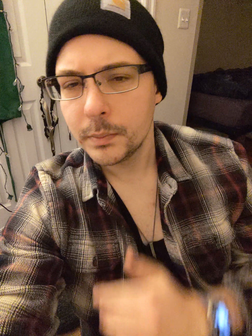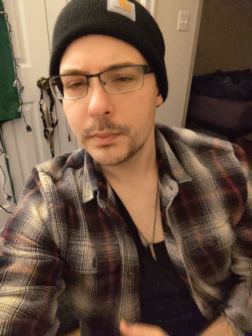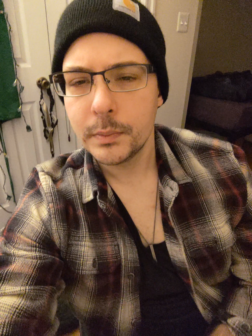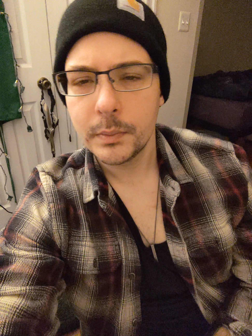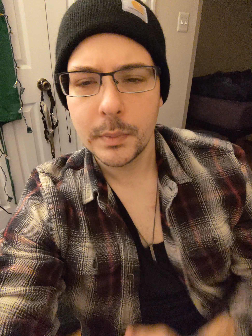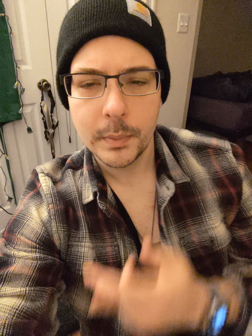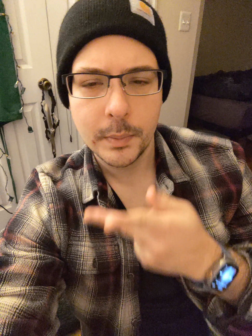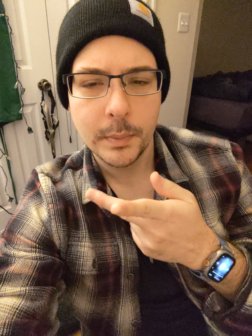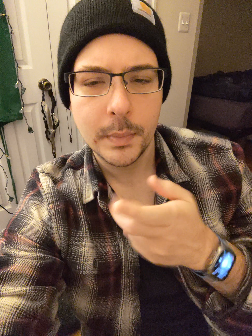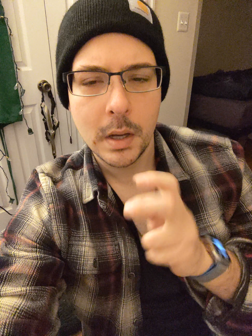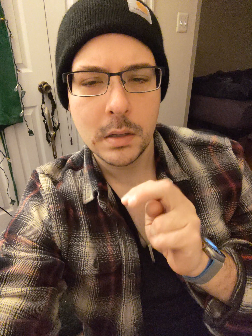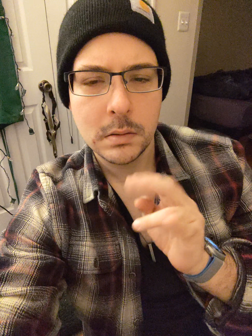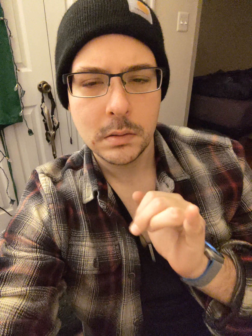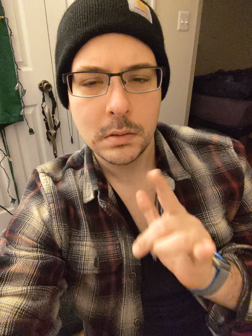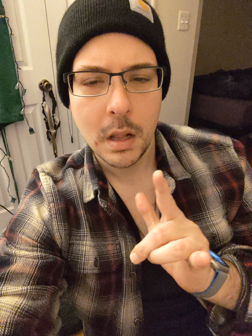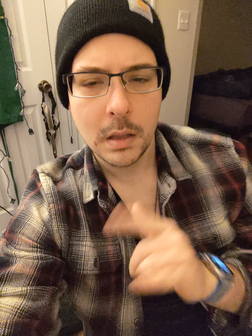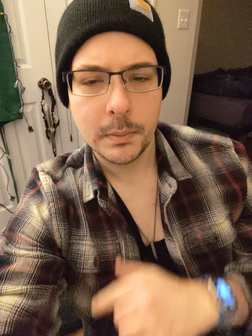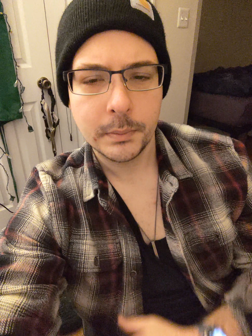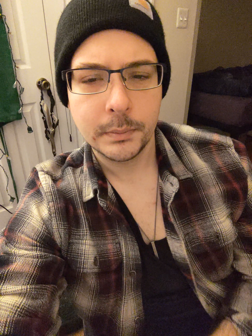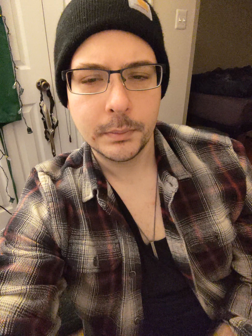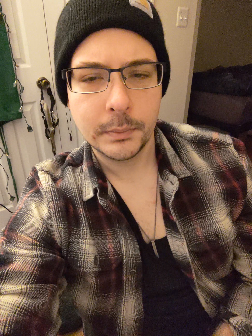pencil